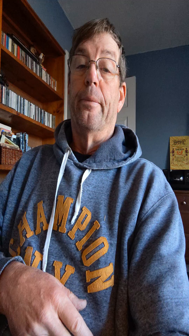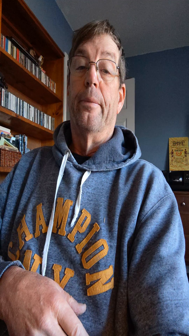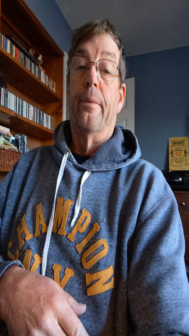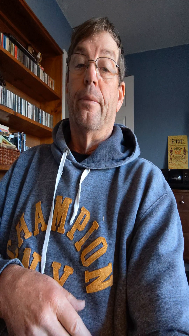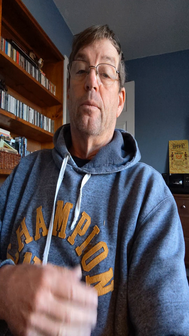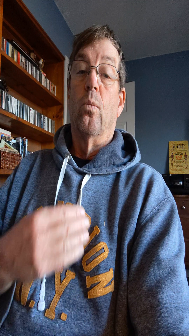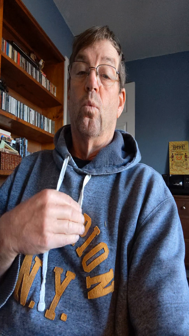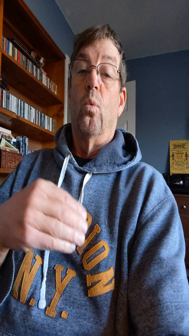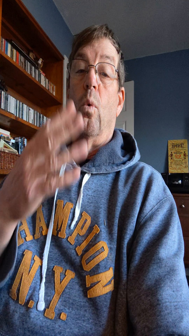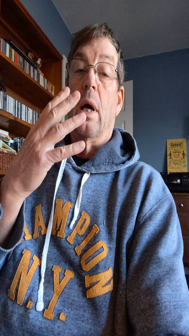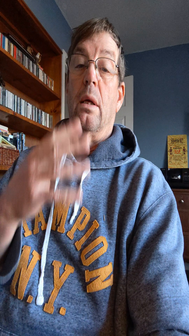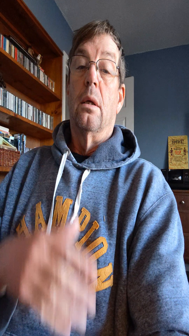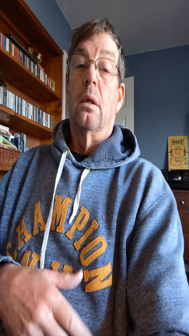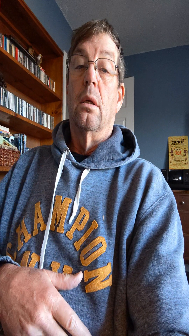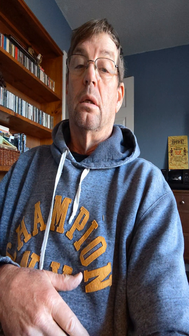white